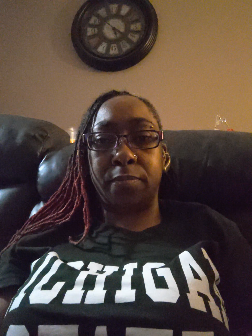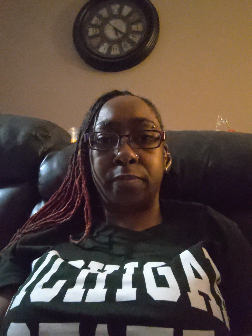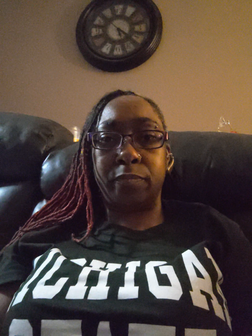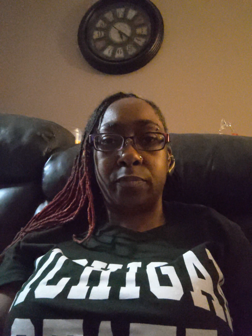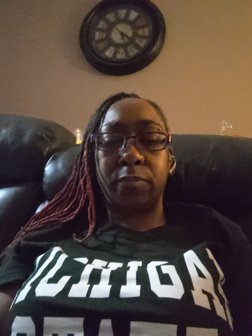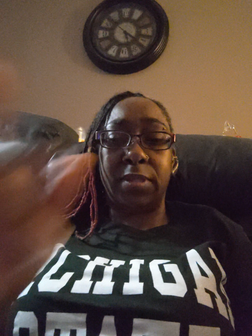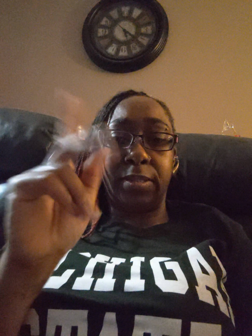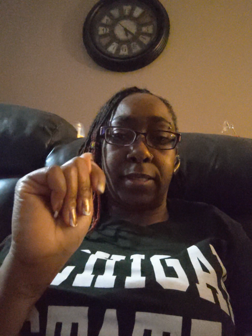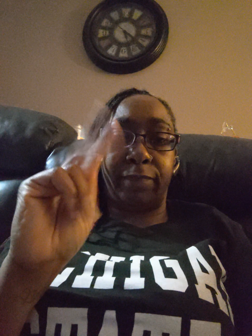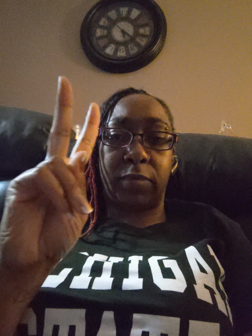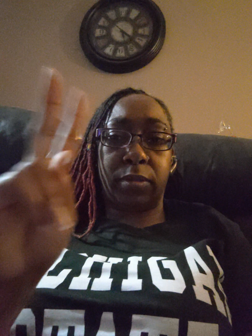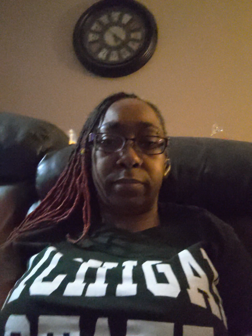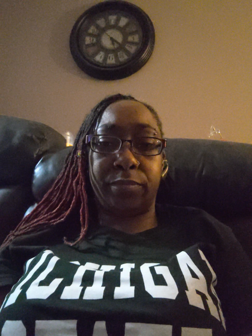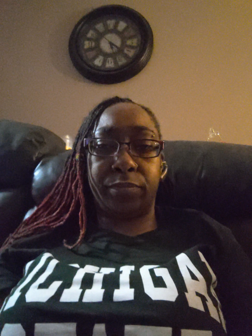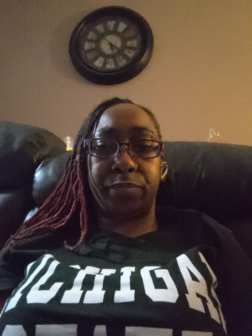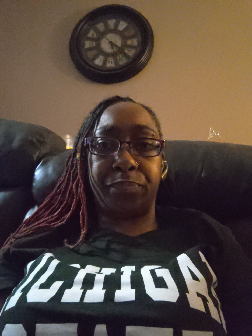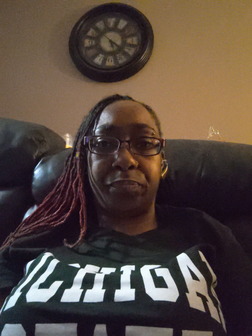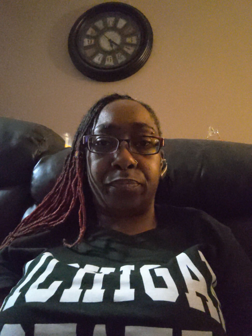TV